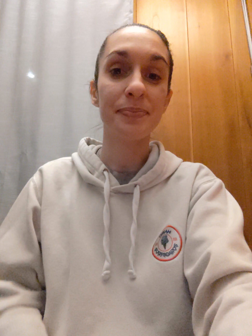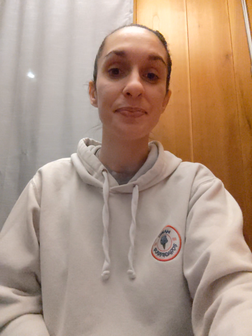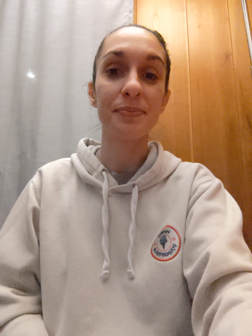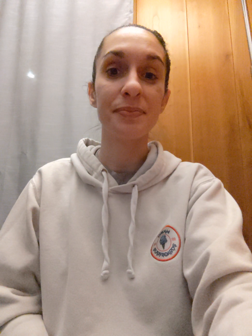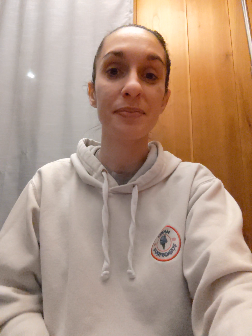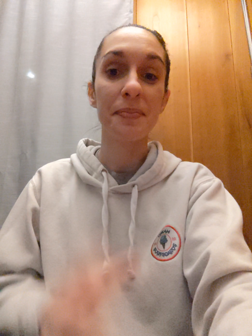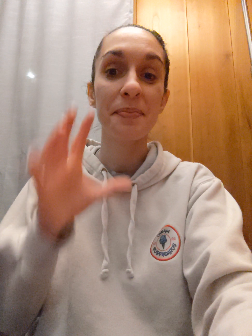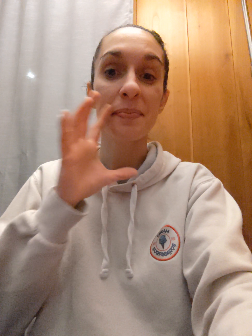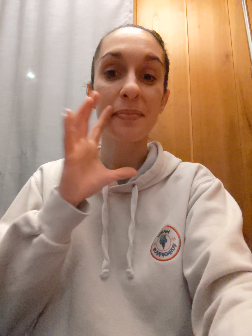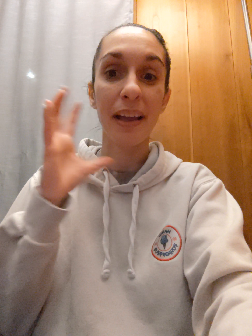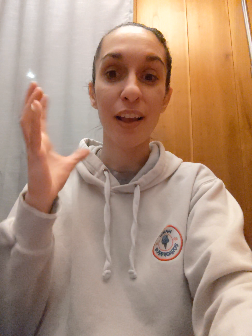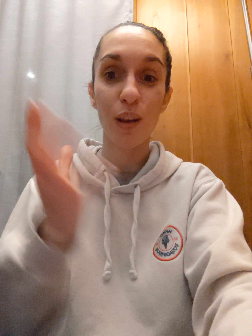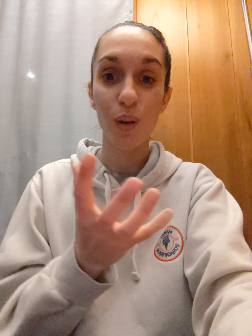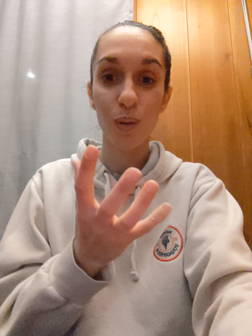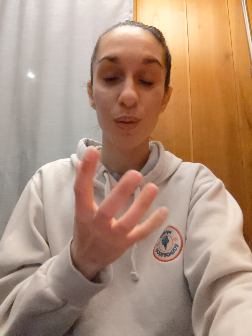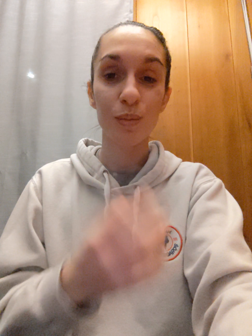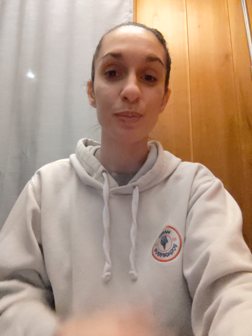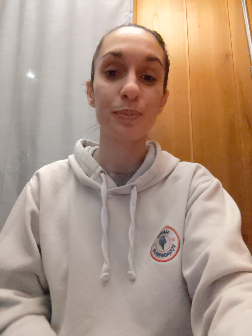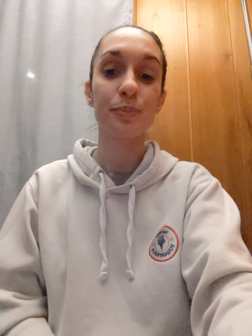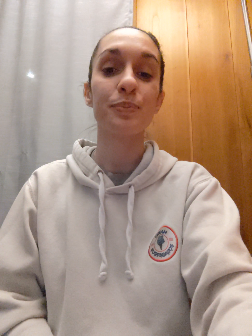balloon